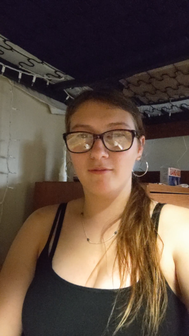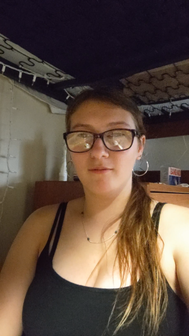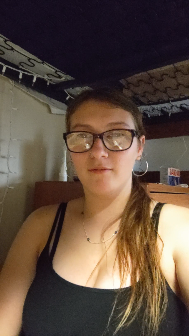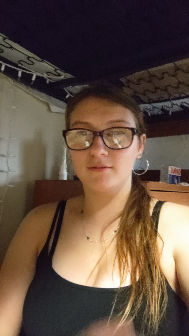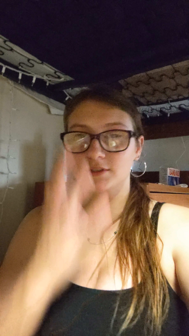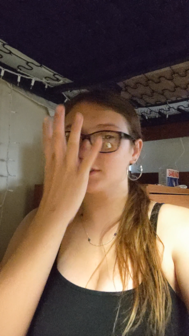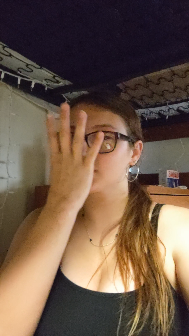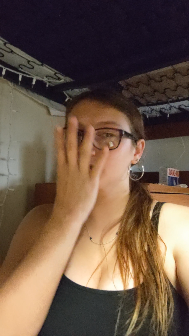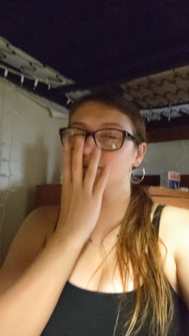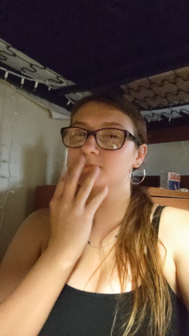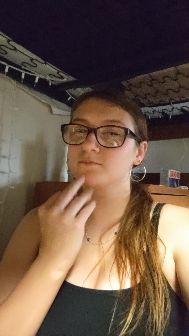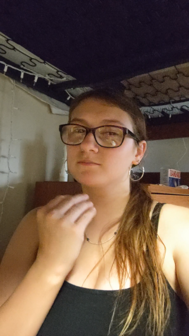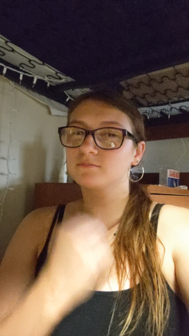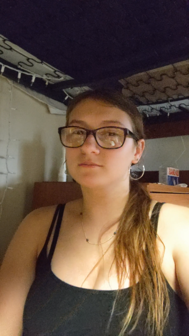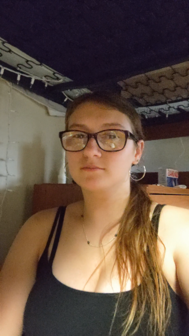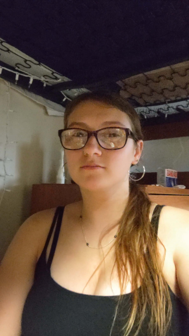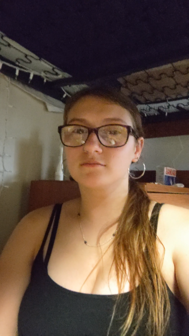asleep